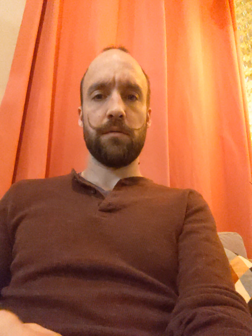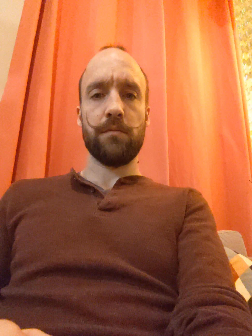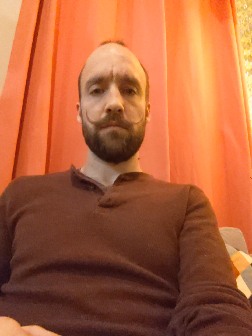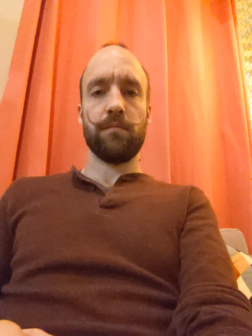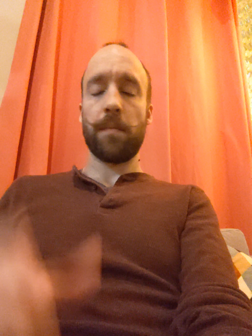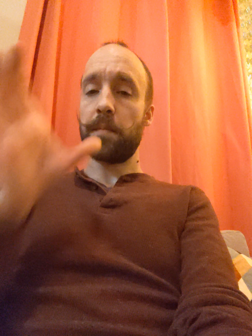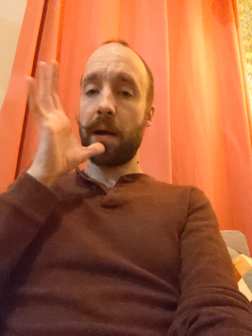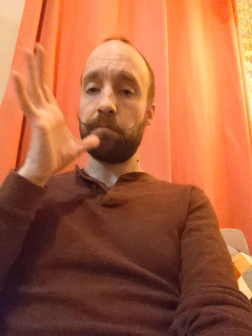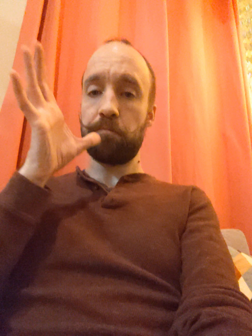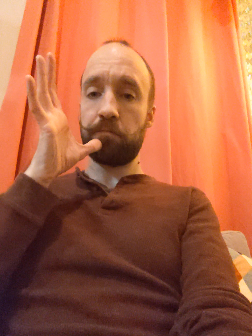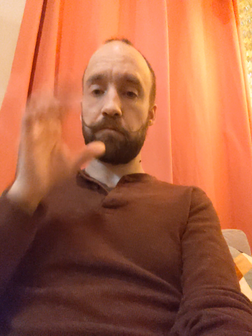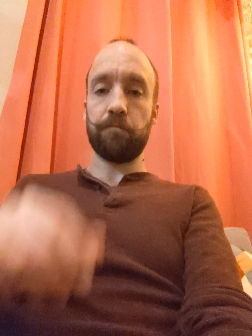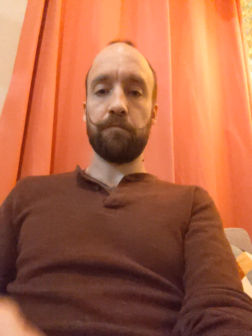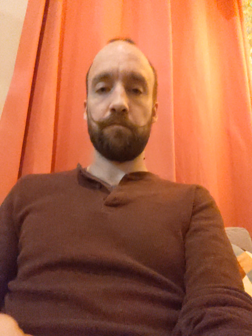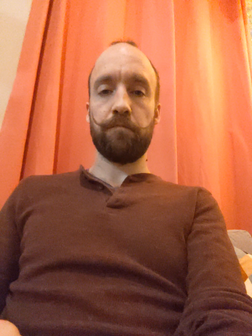mom